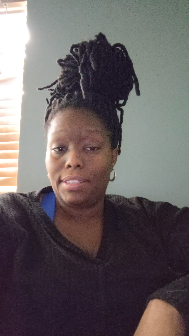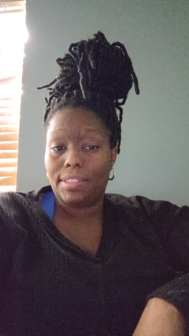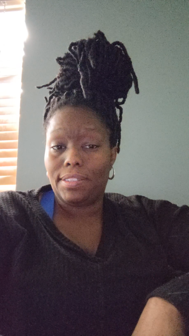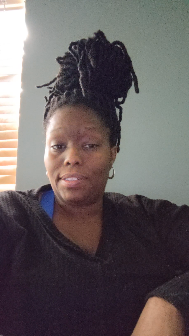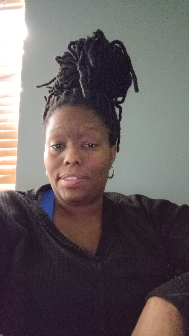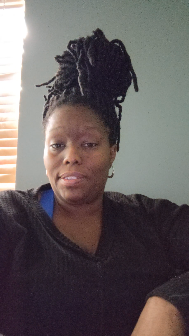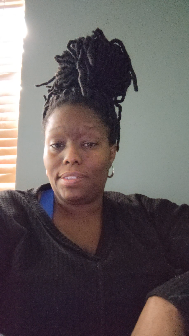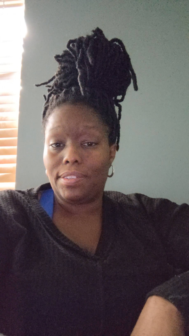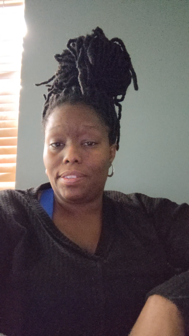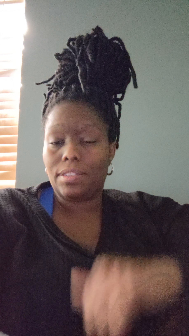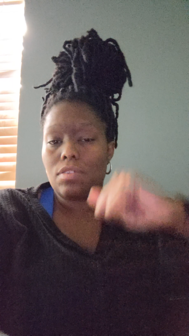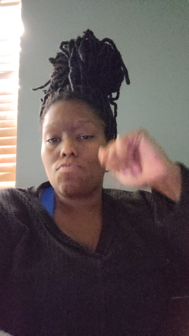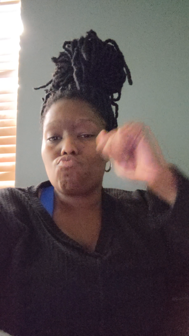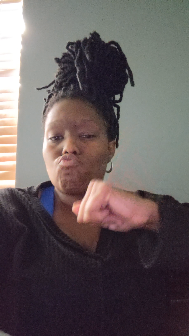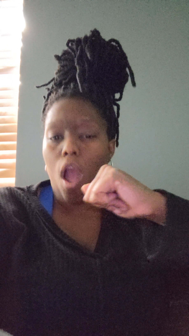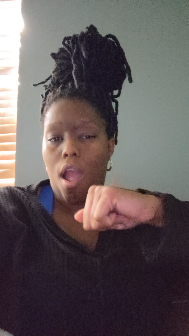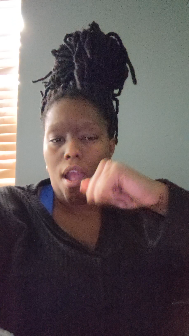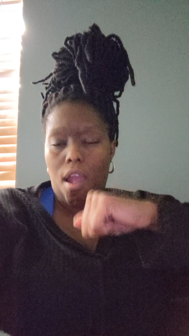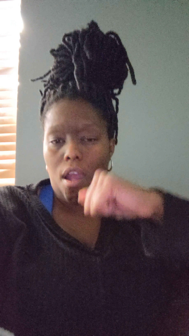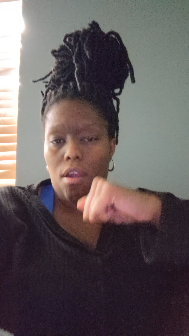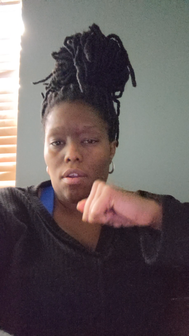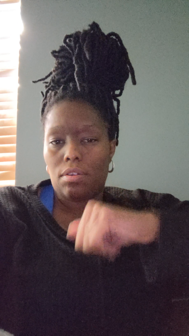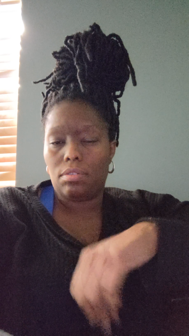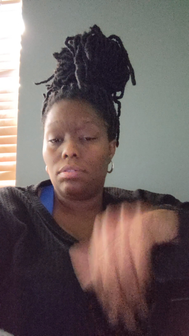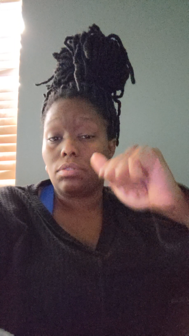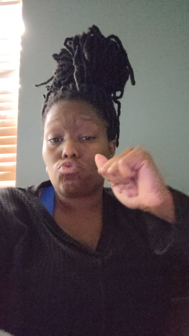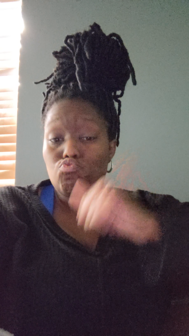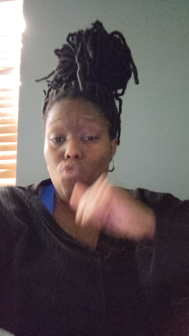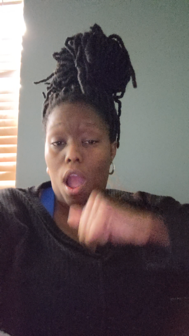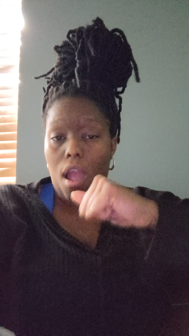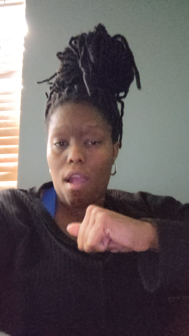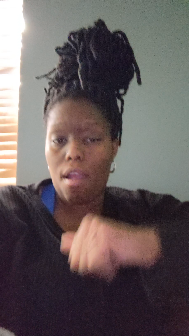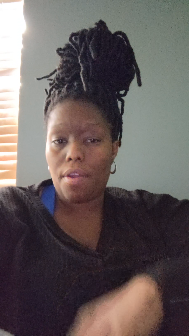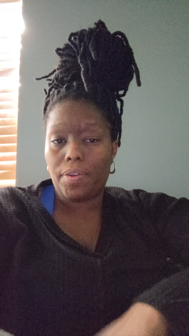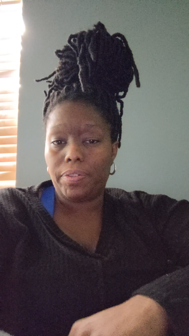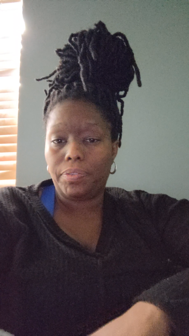rock